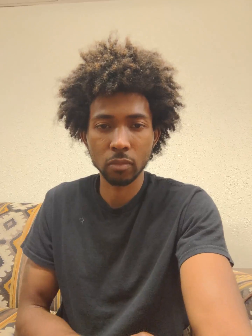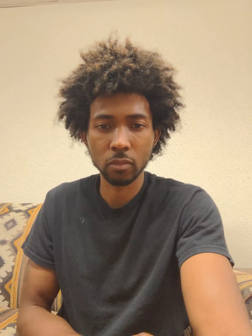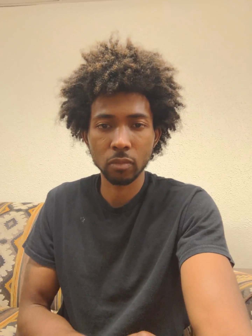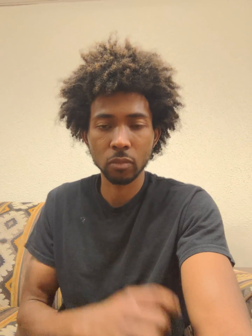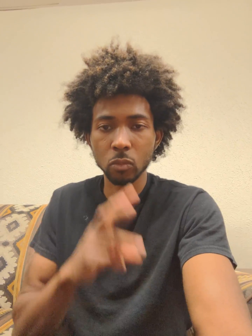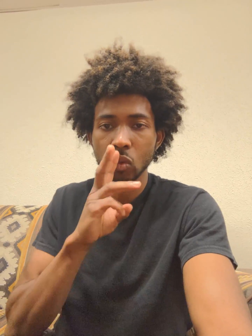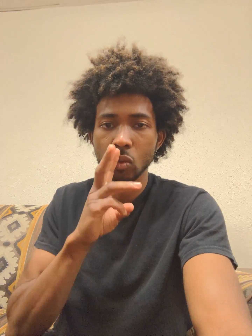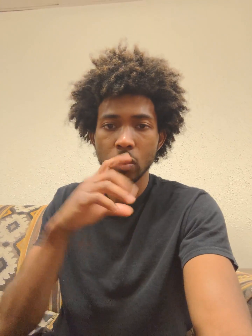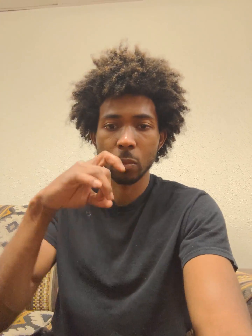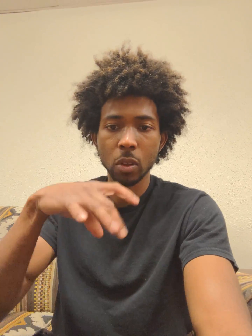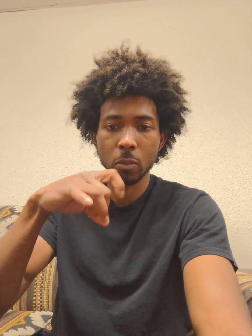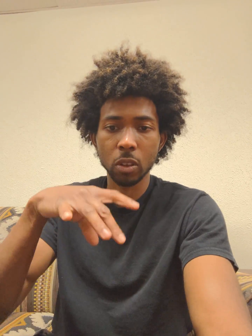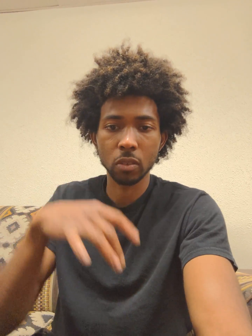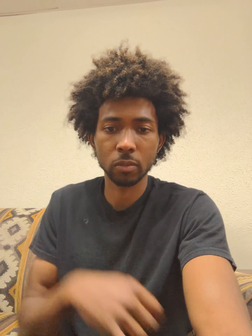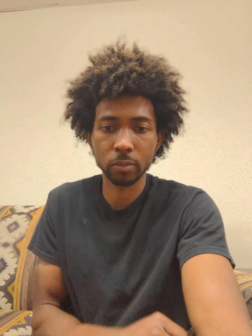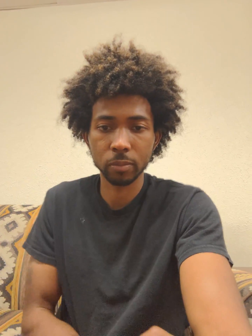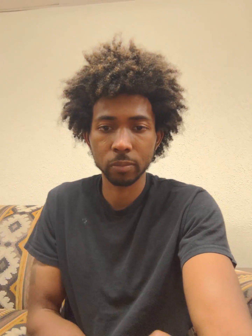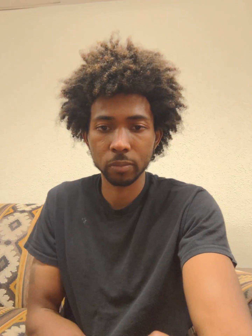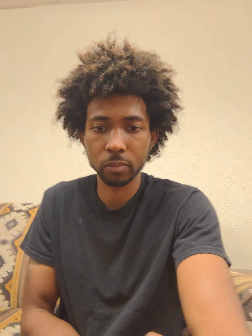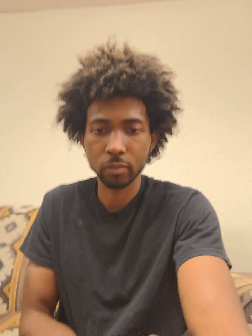melon